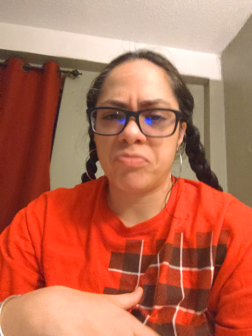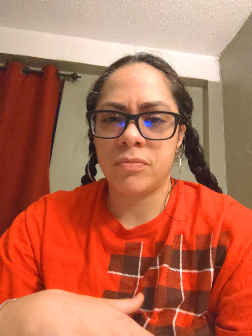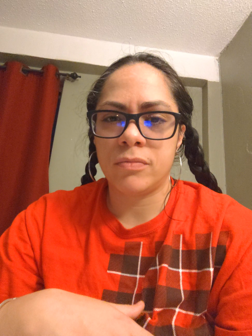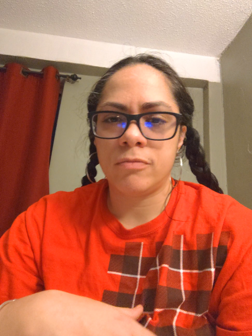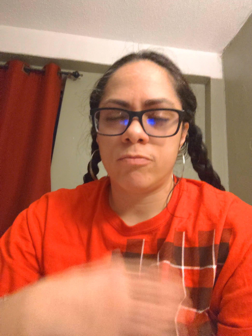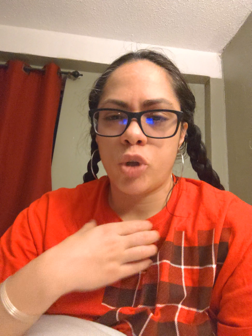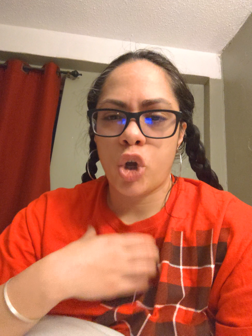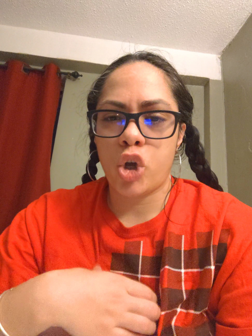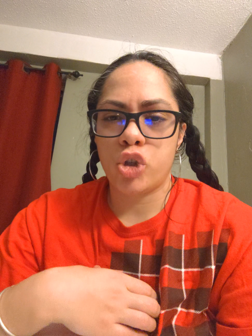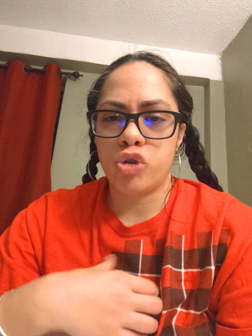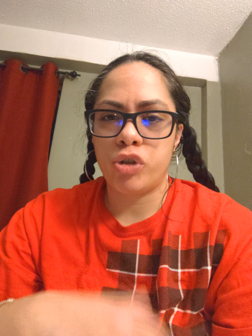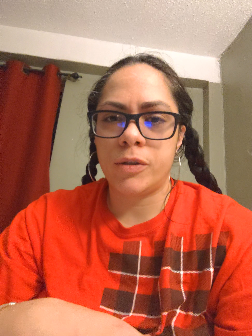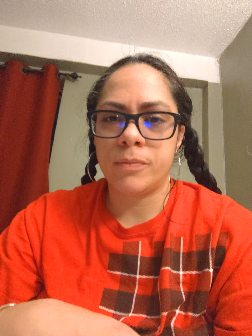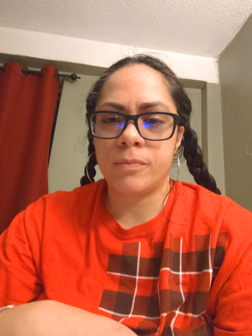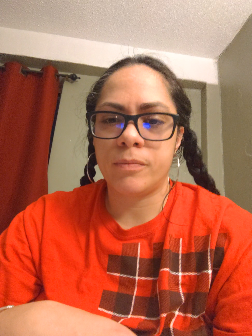hungry